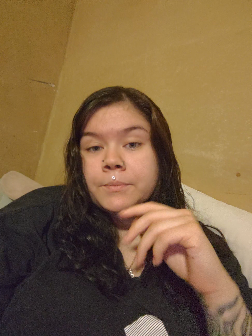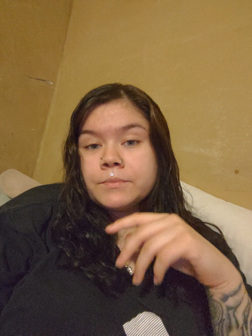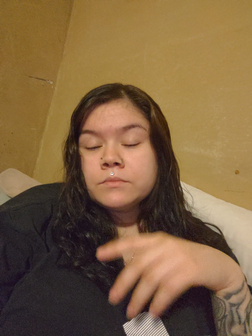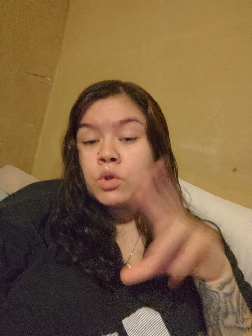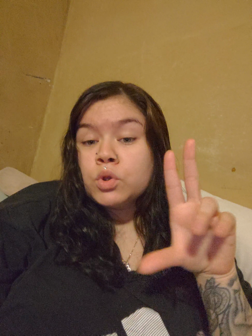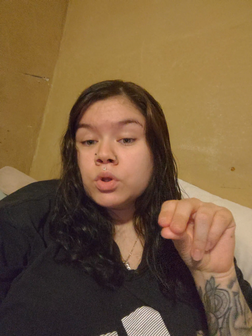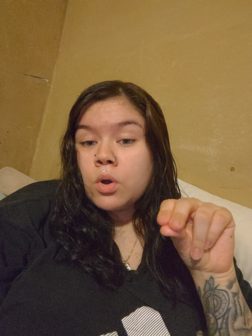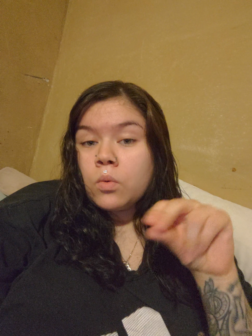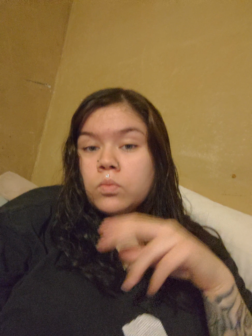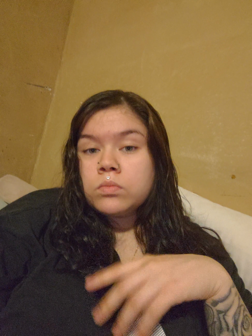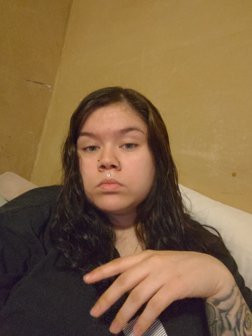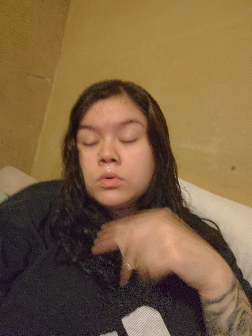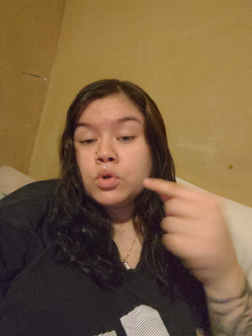no